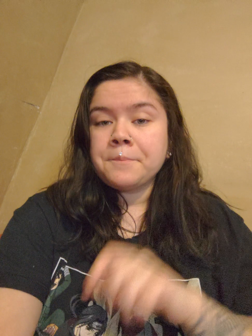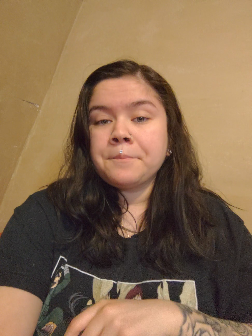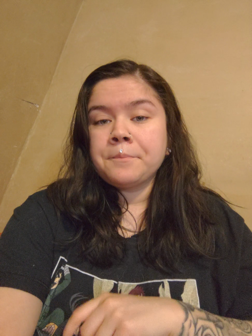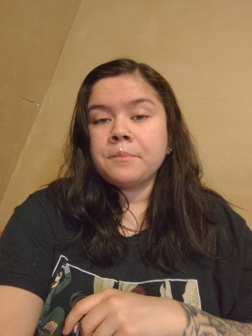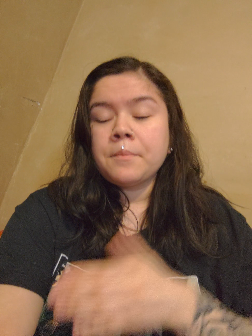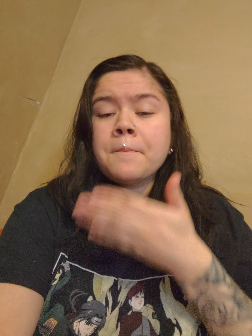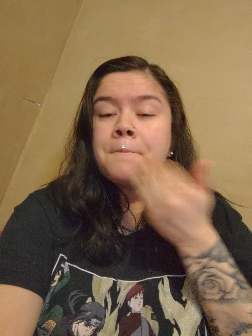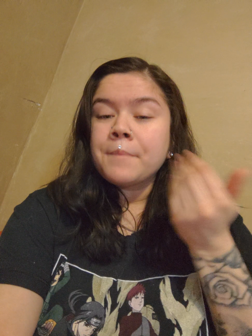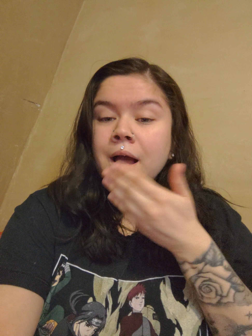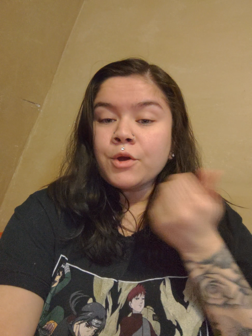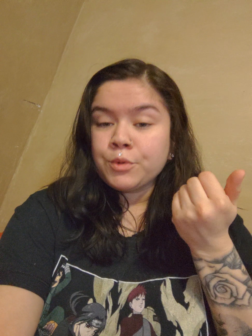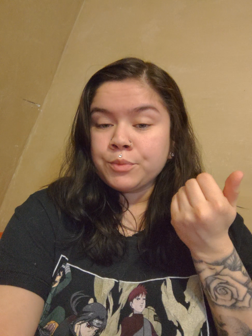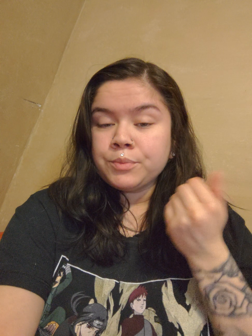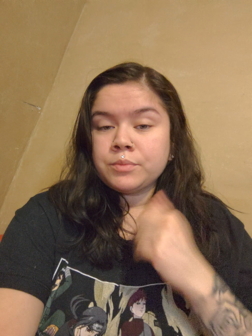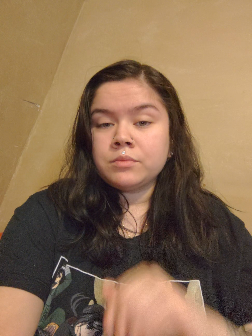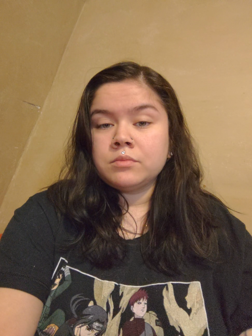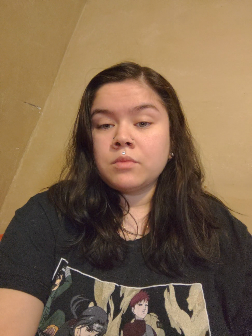better